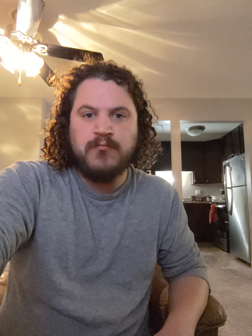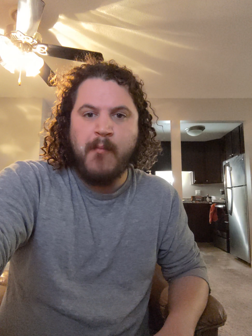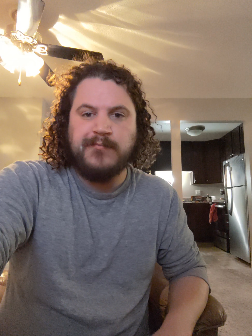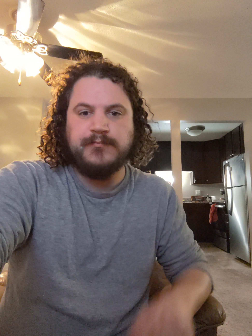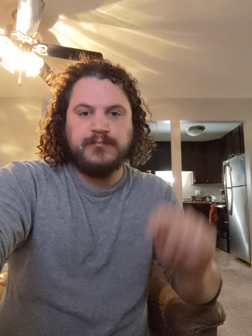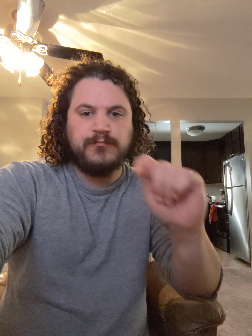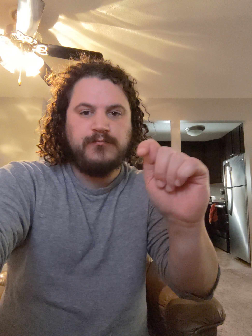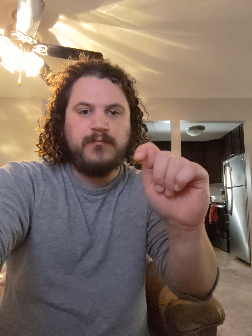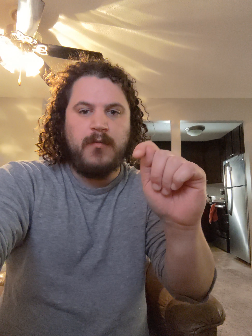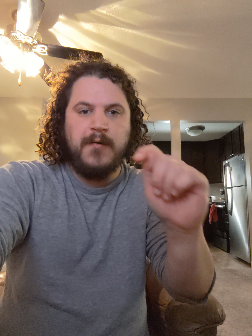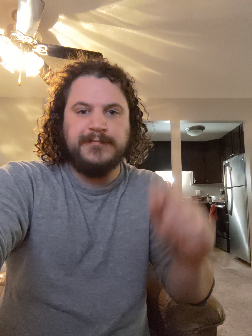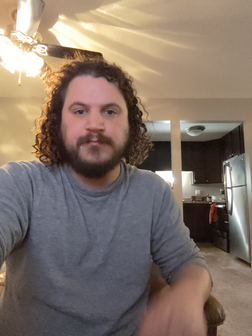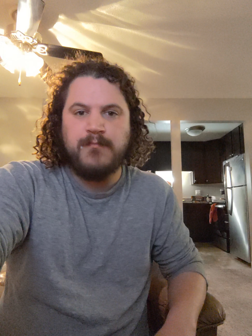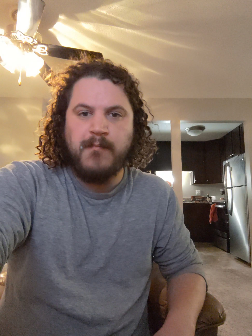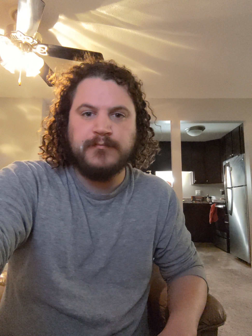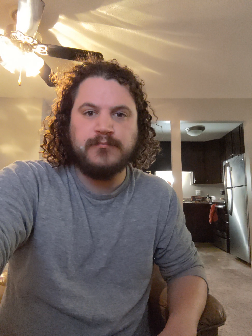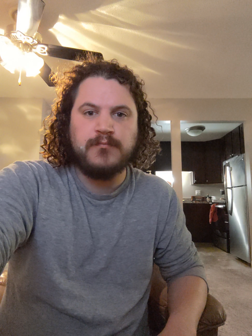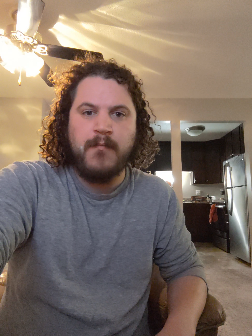potty